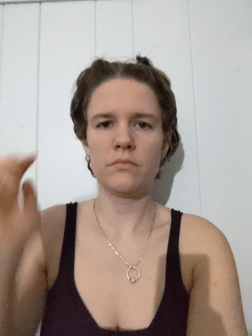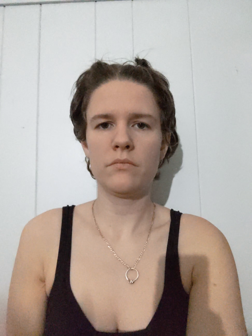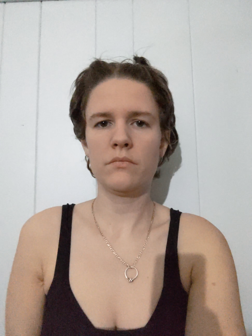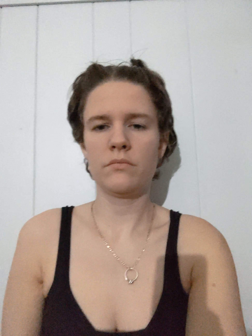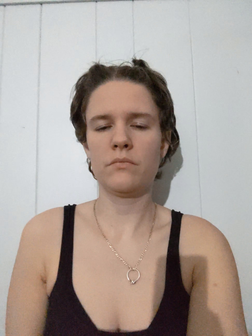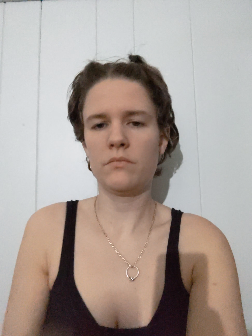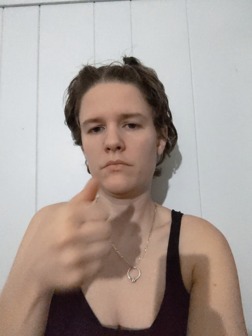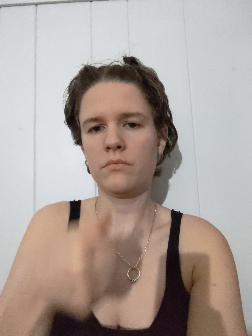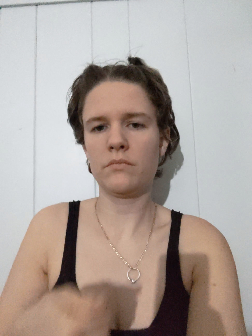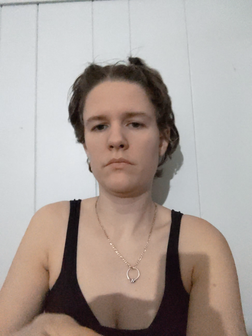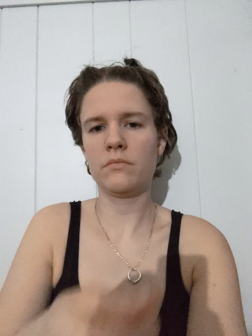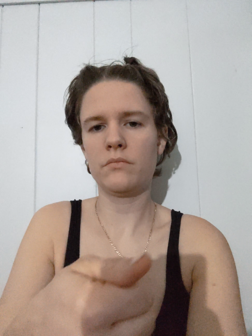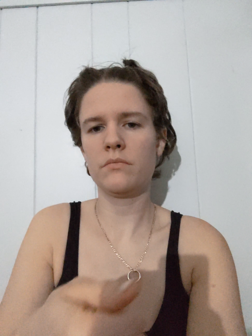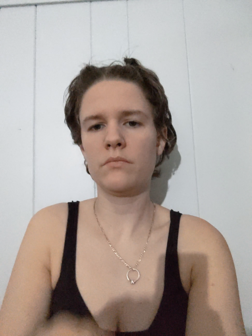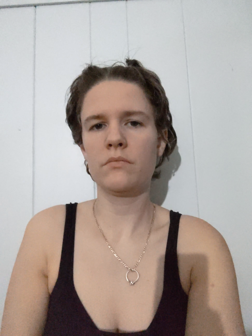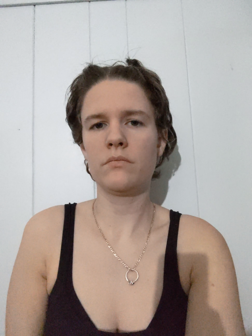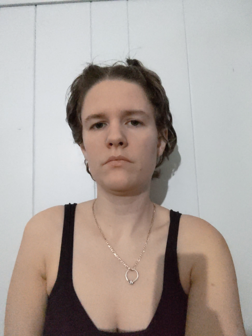hide